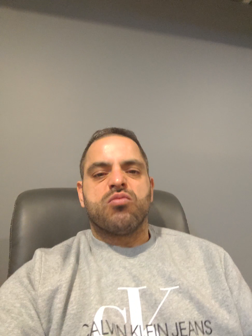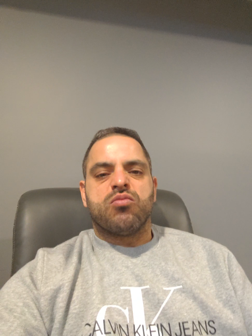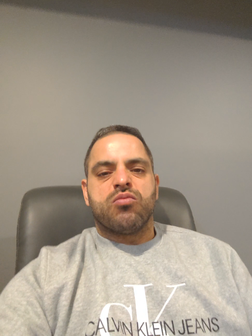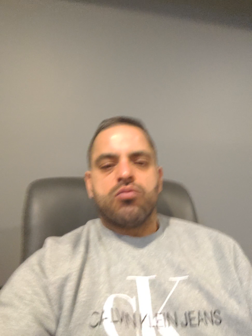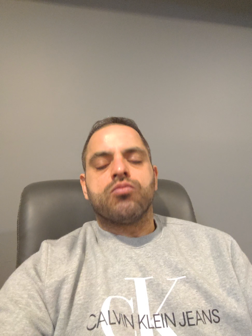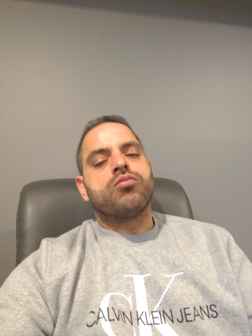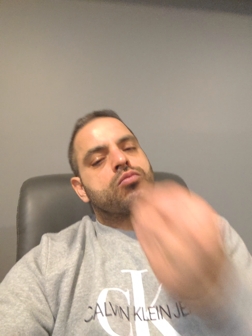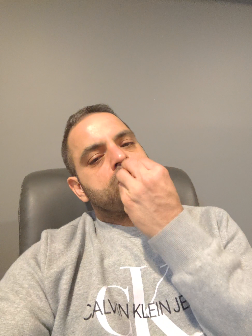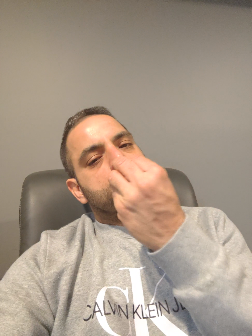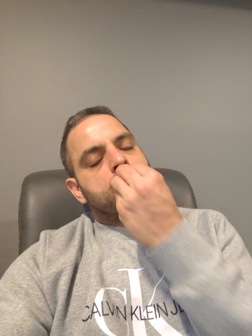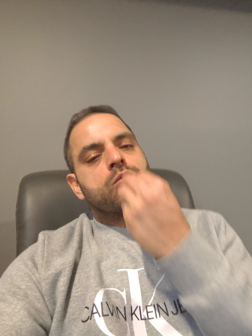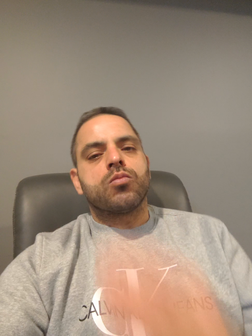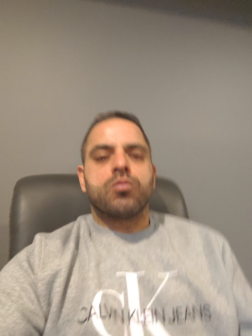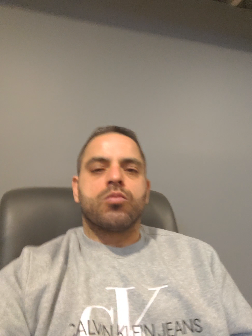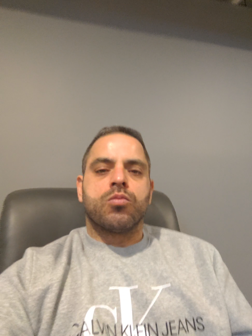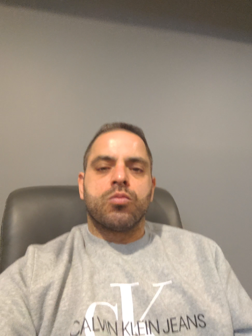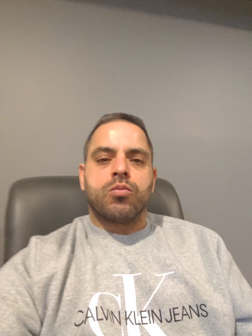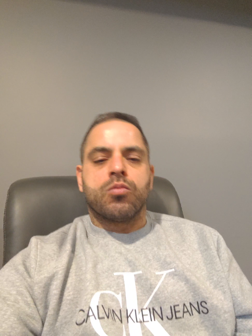food